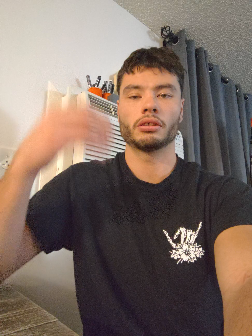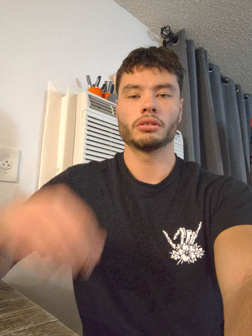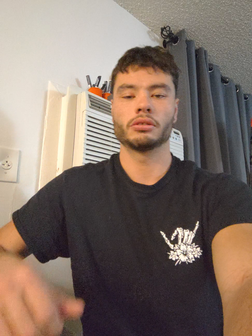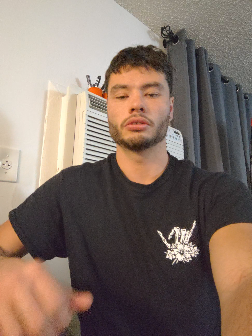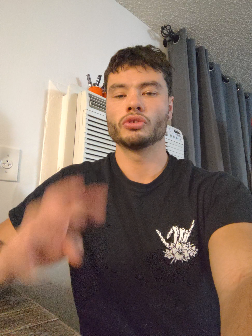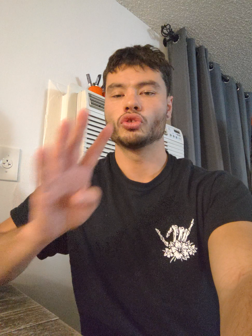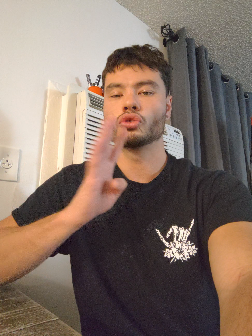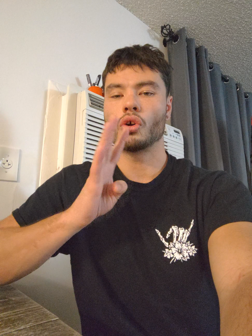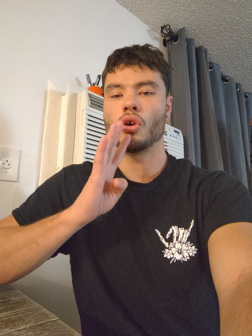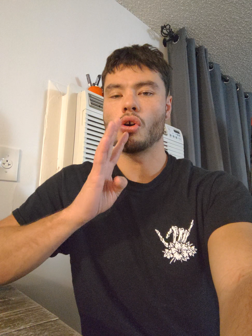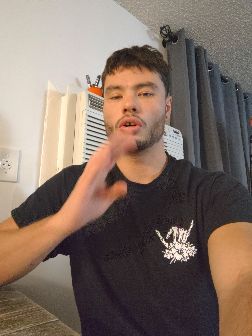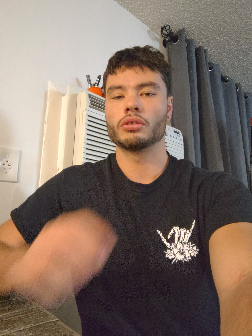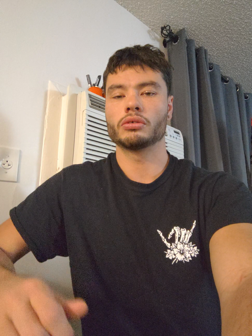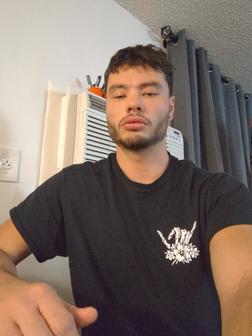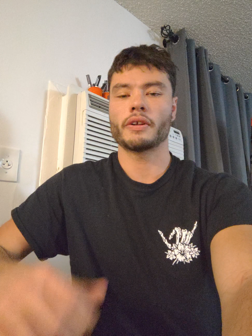talk